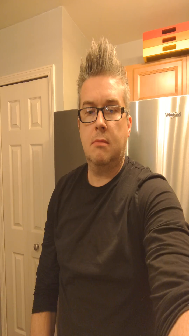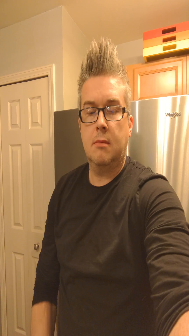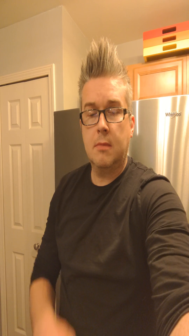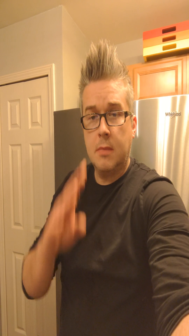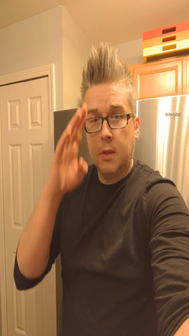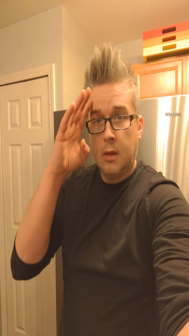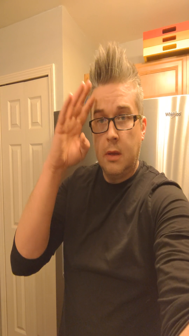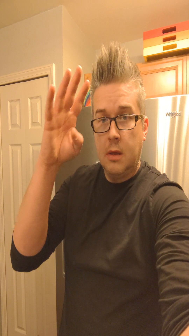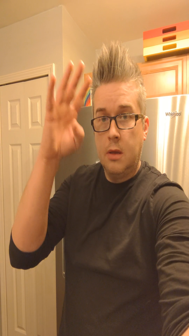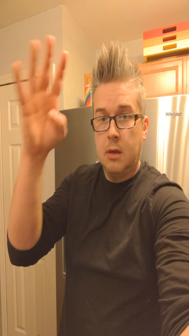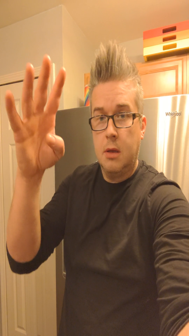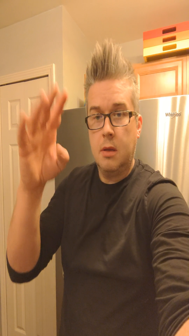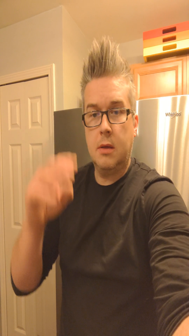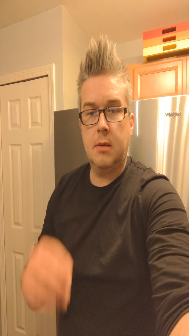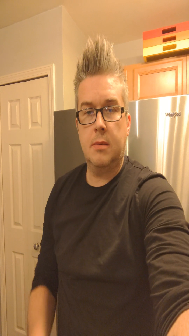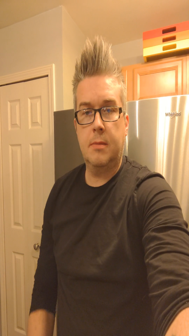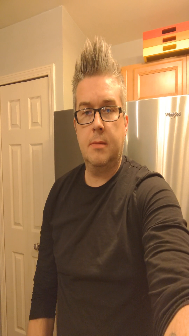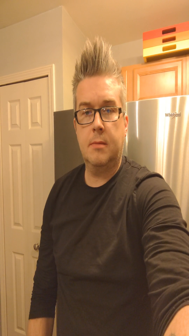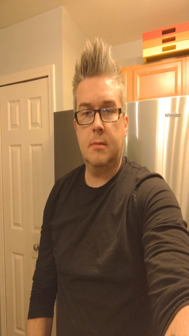pretend